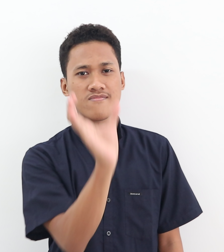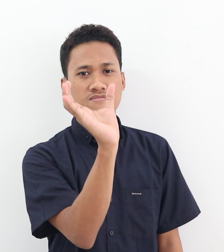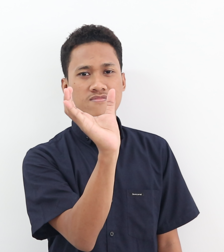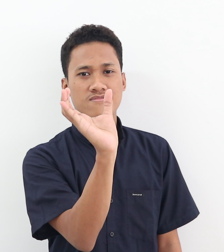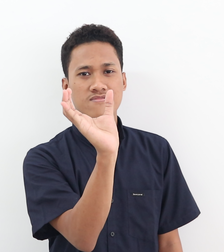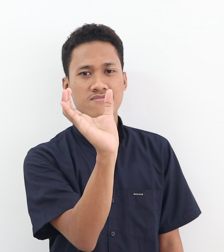U